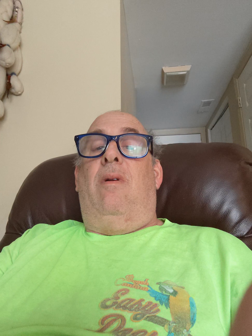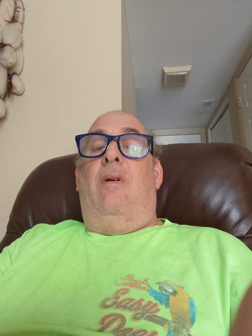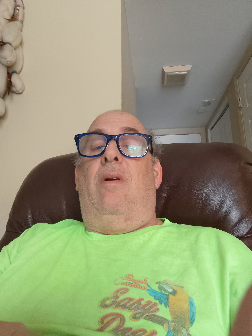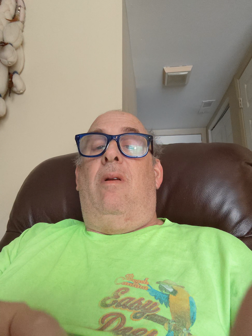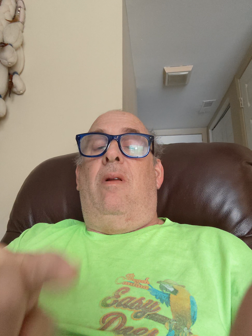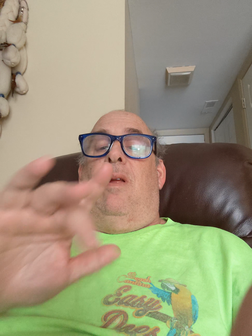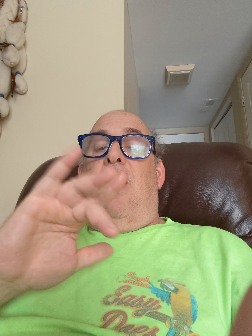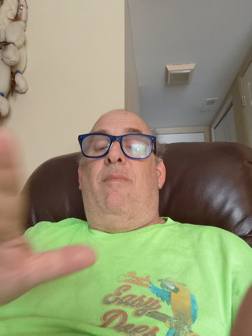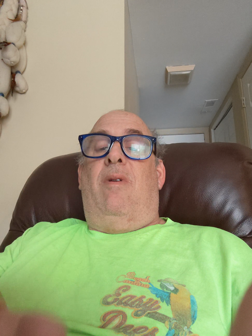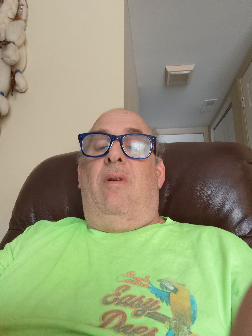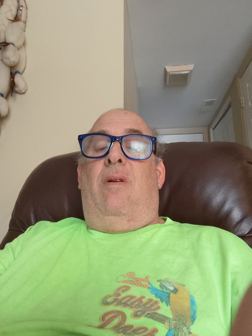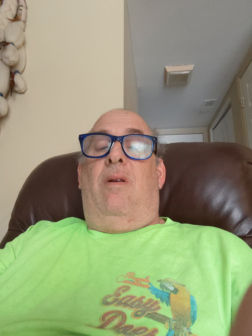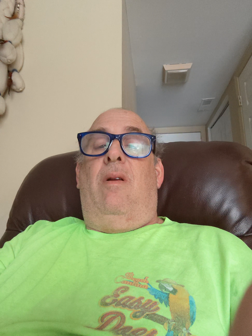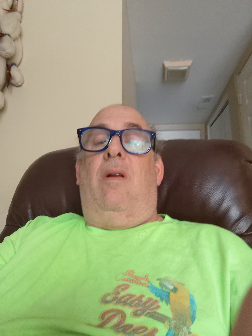empty